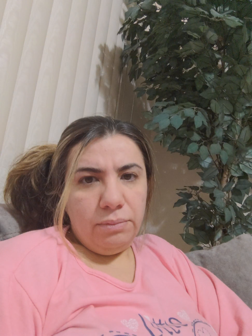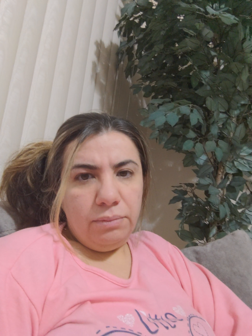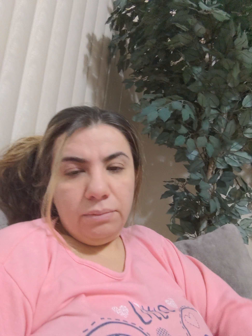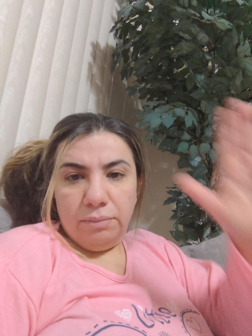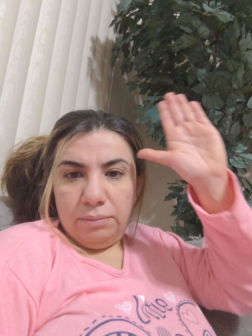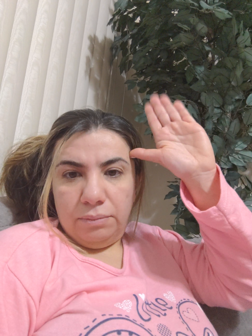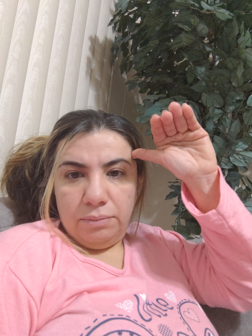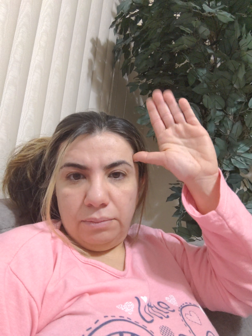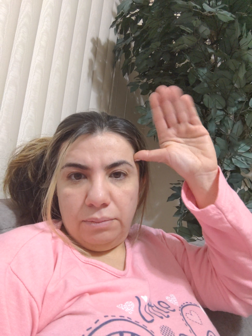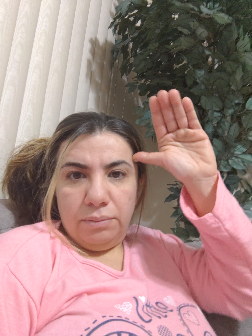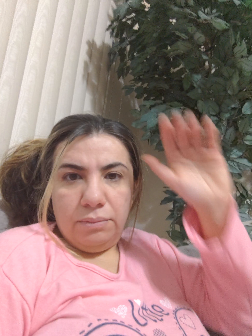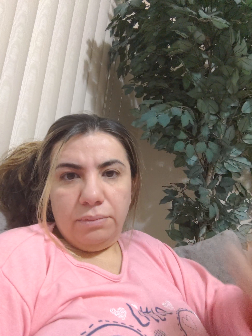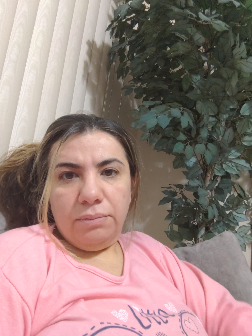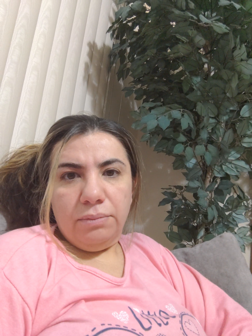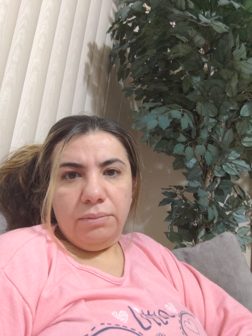donkey